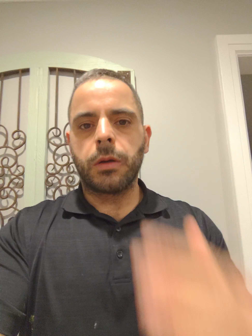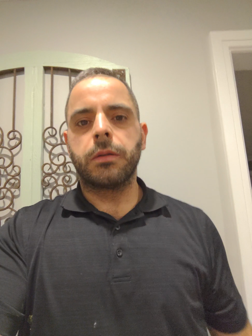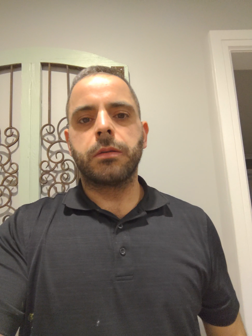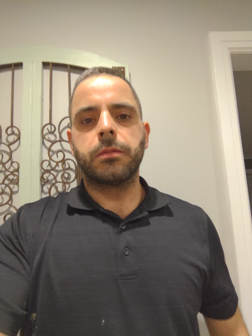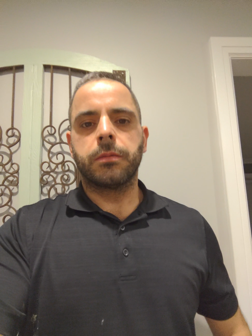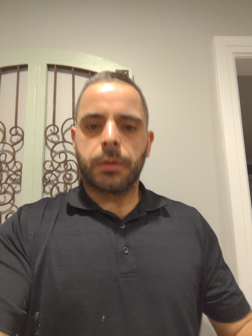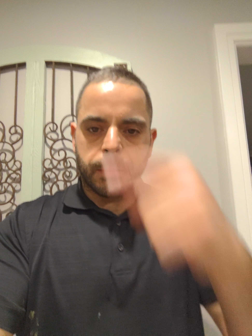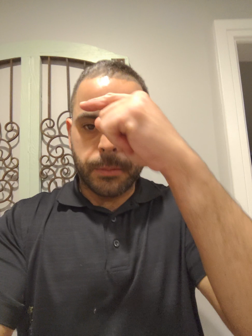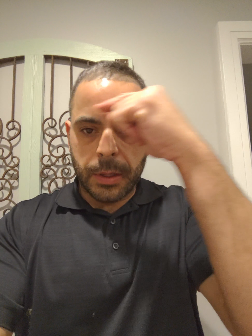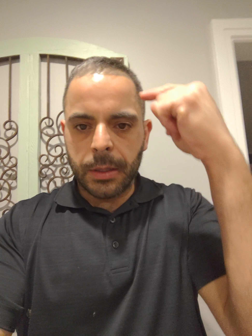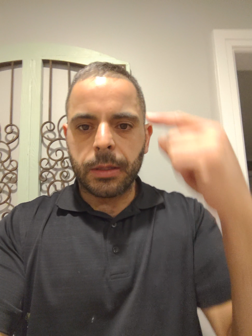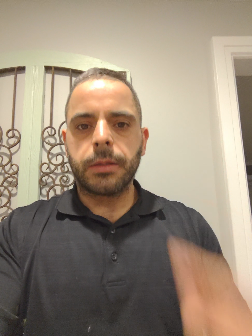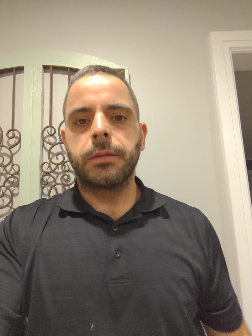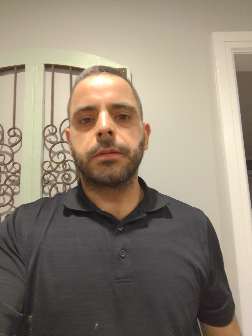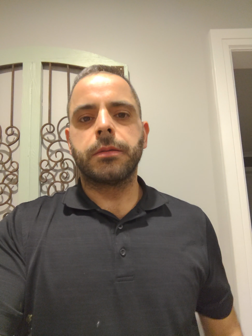black